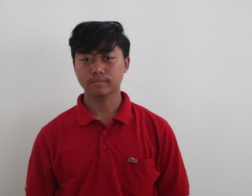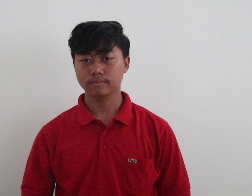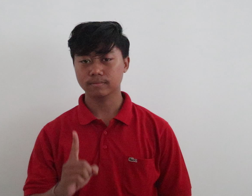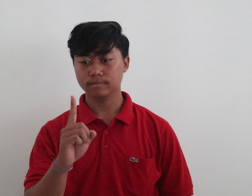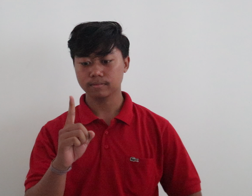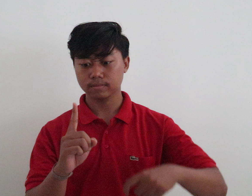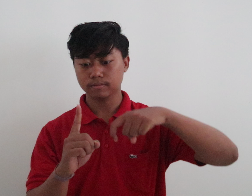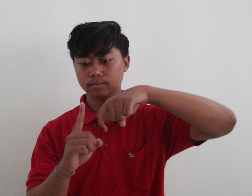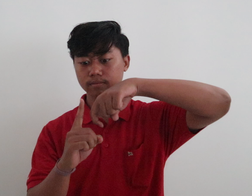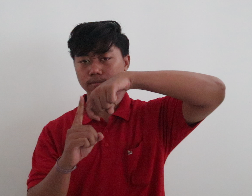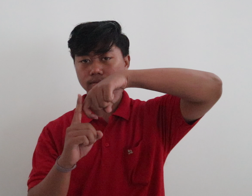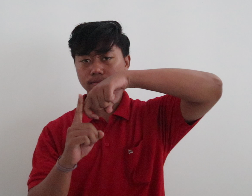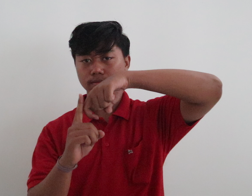K